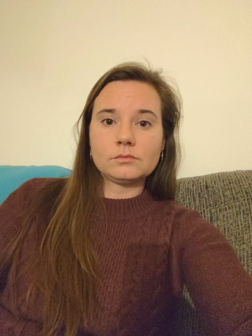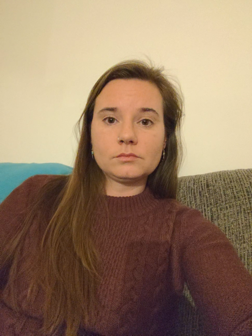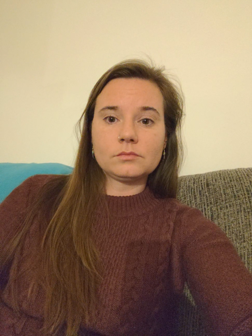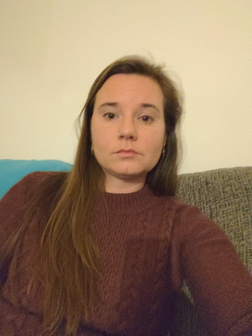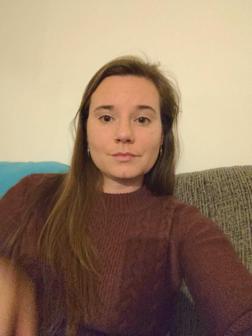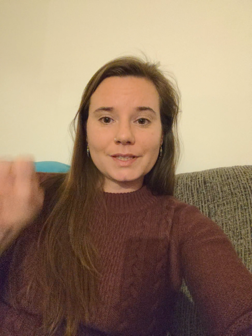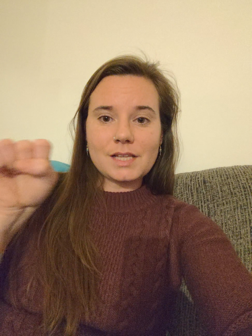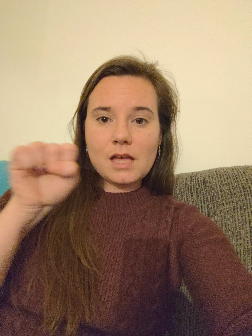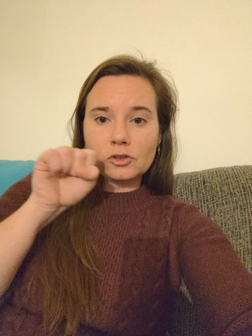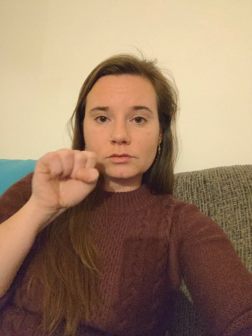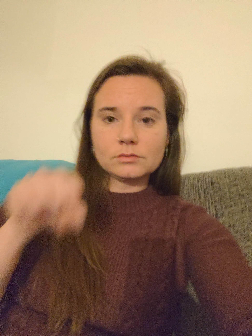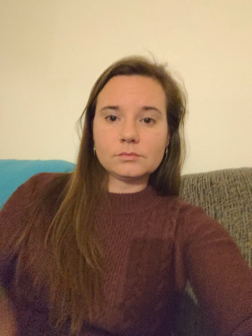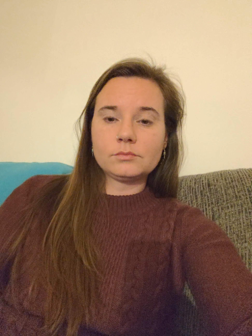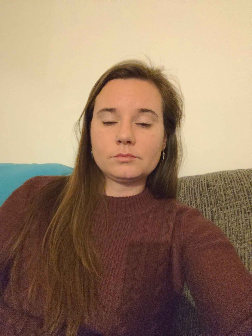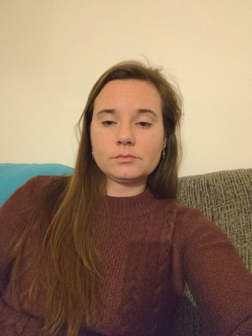carrot